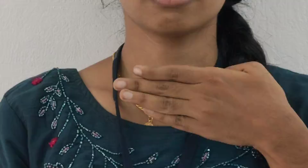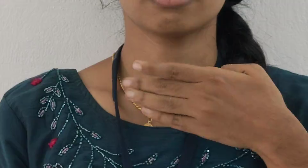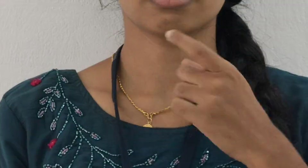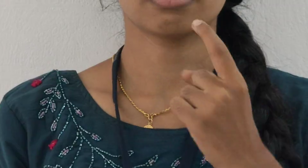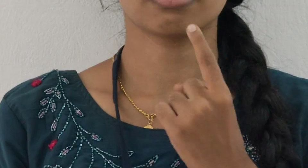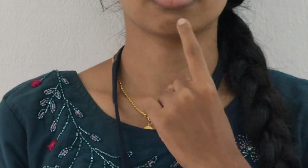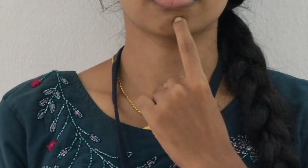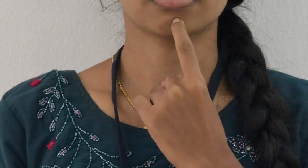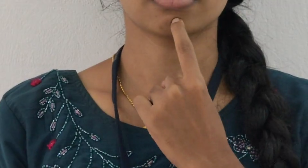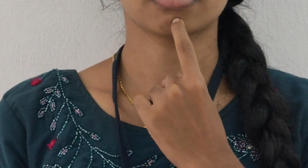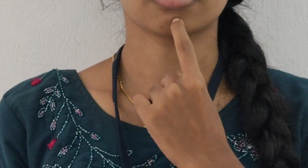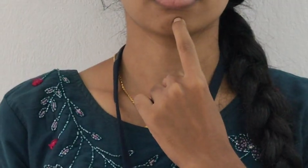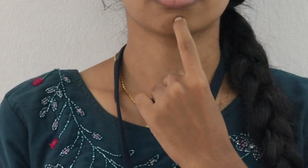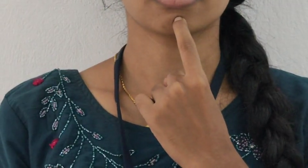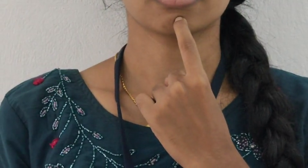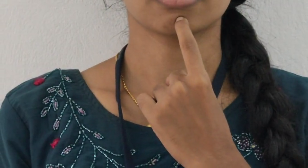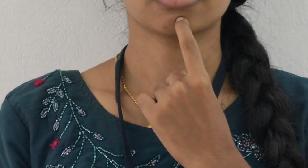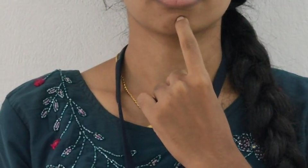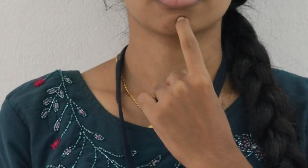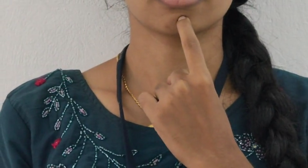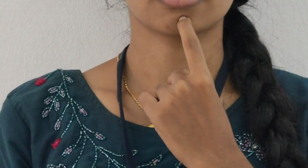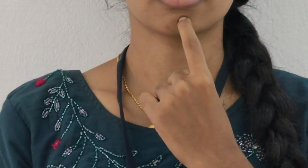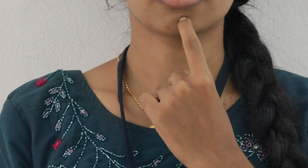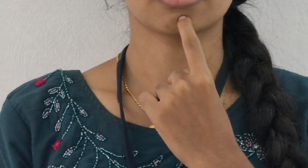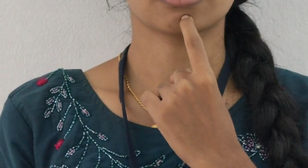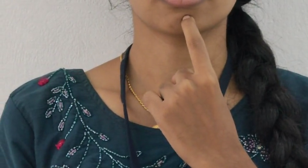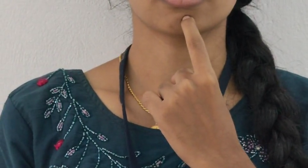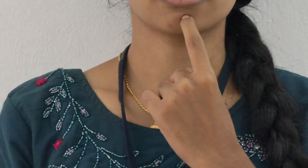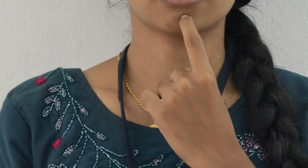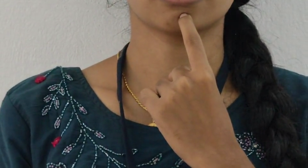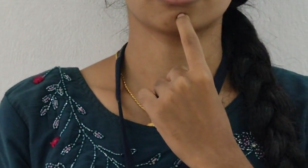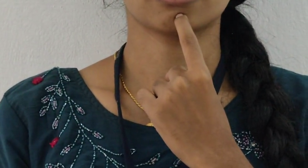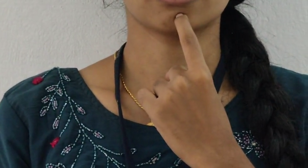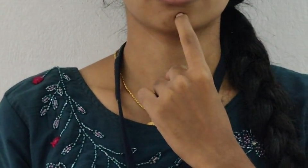അം